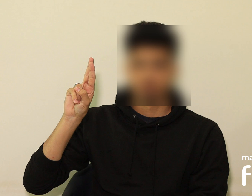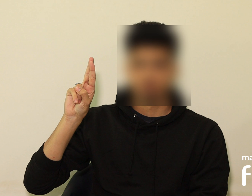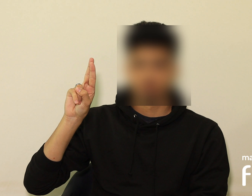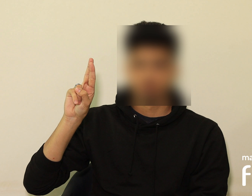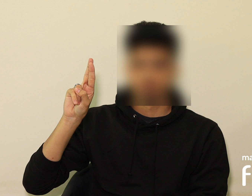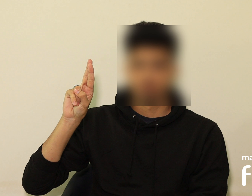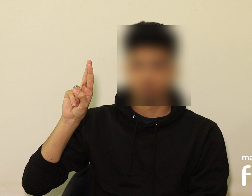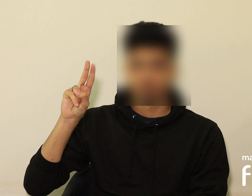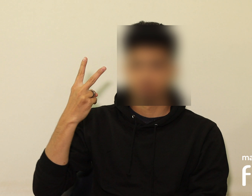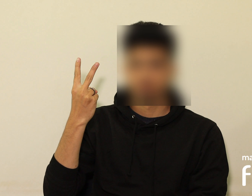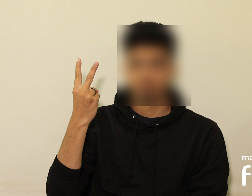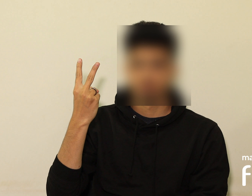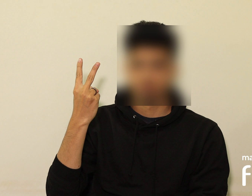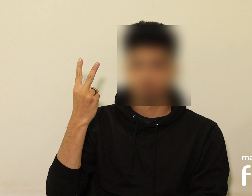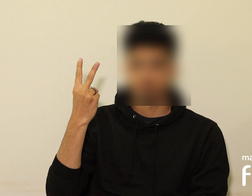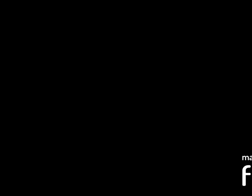ڑ